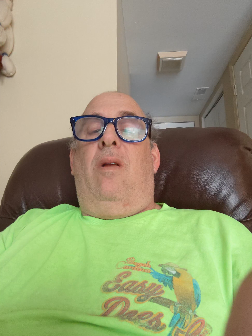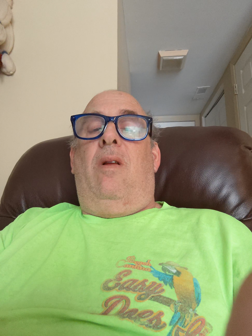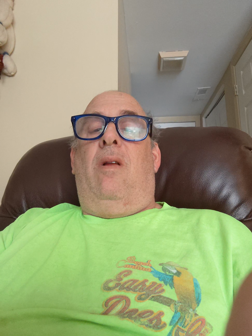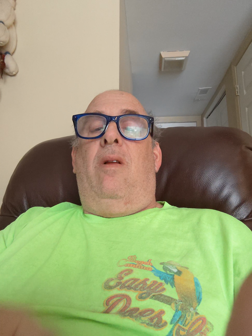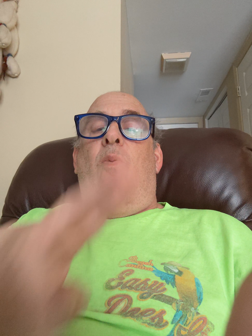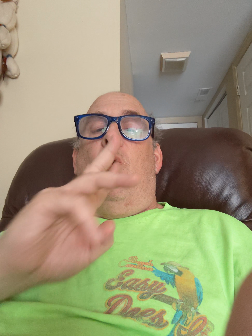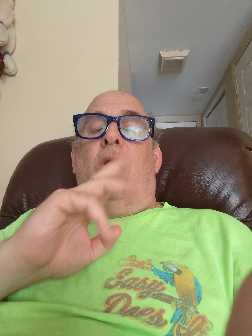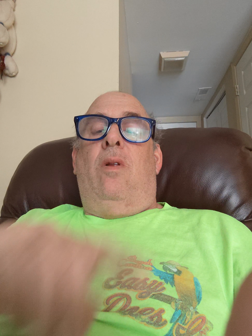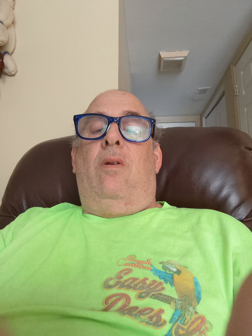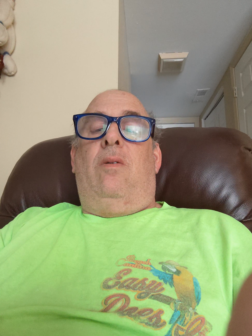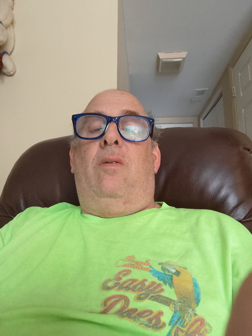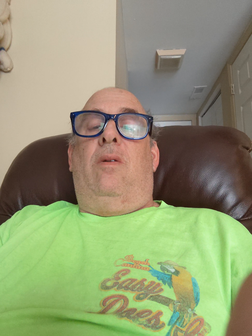water